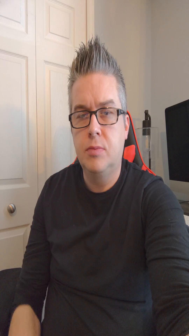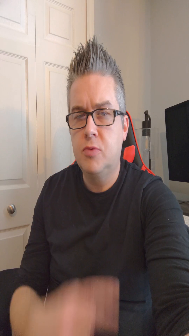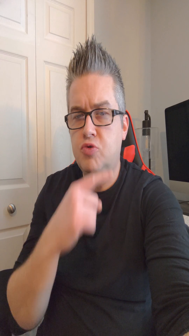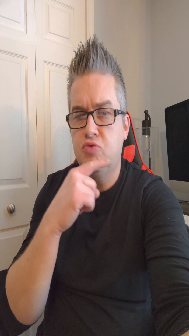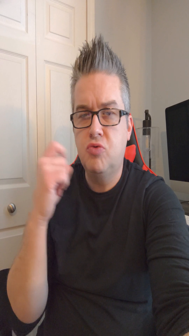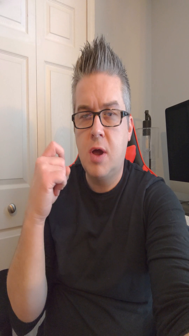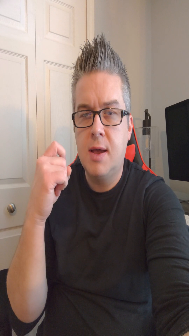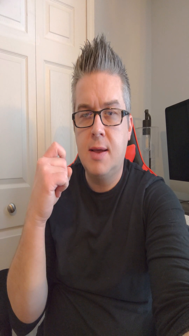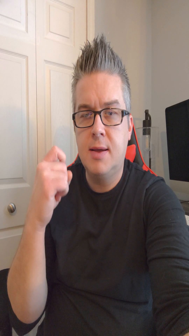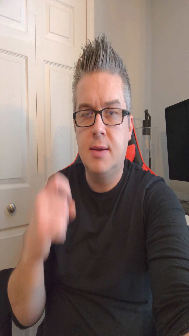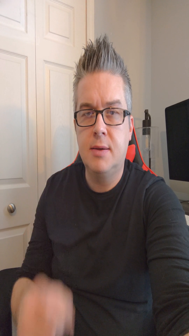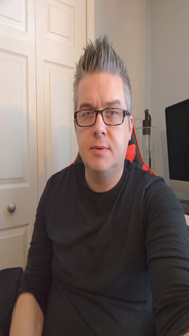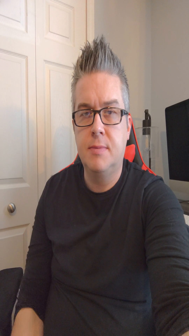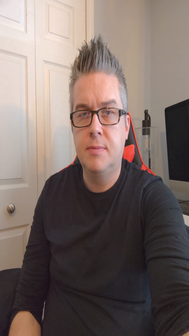dry